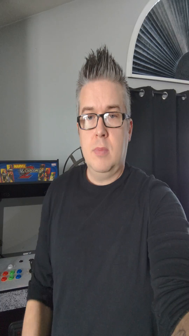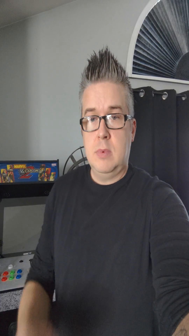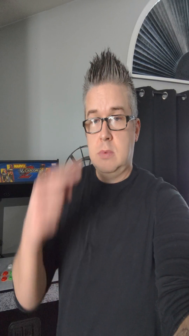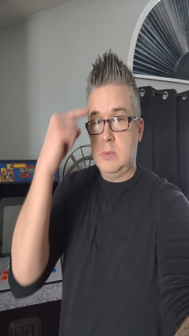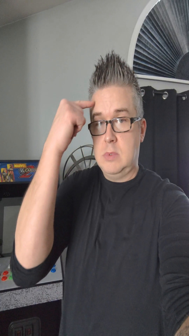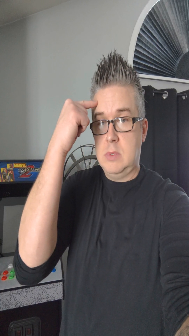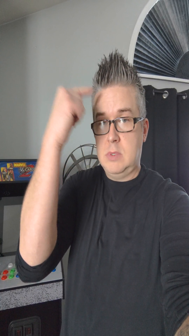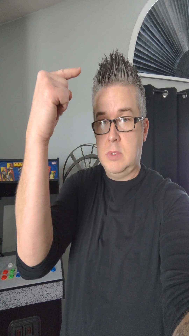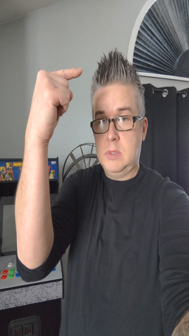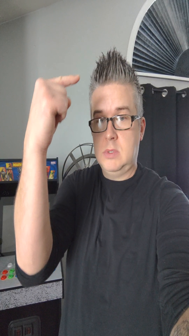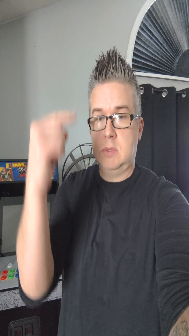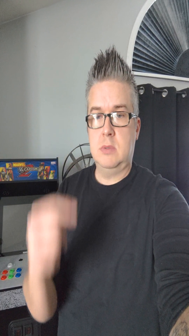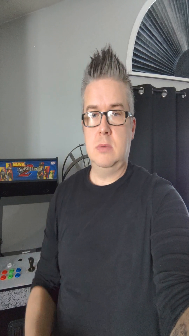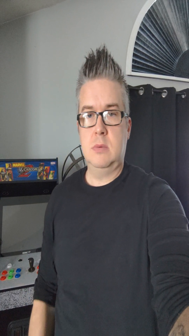penny